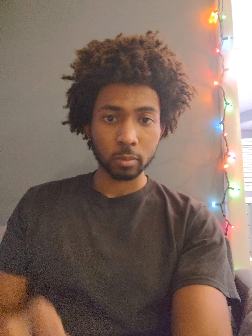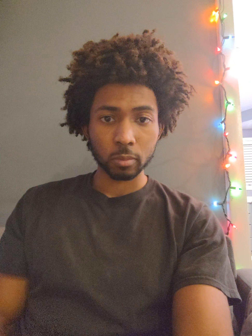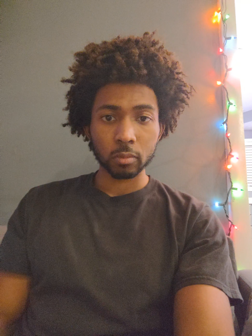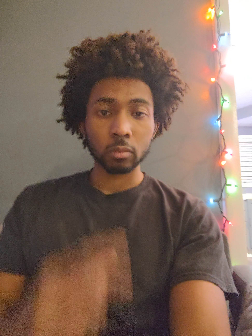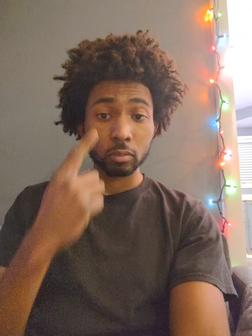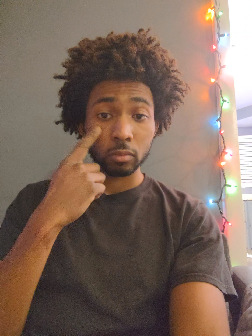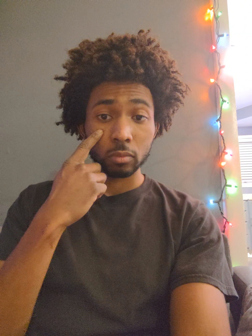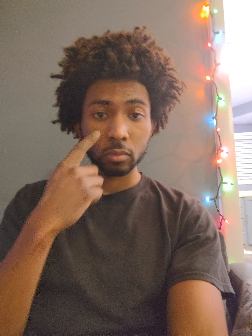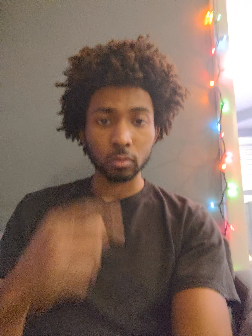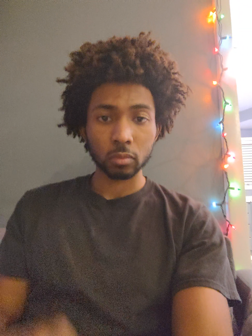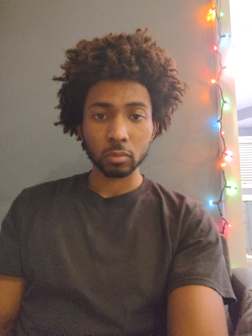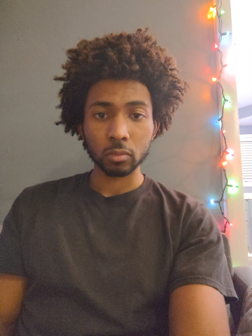eye